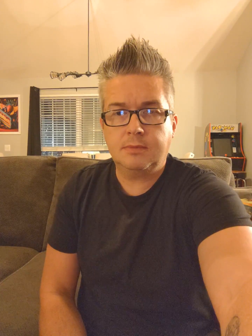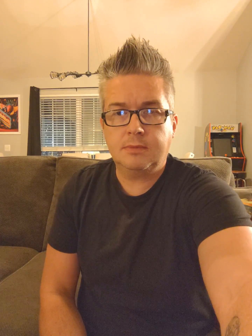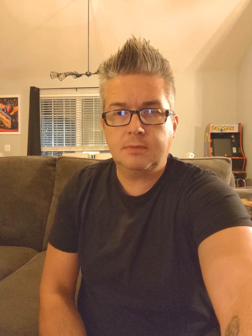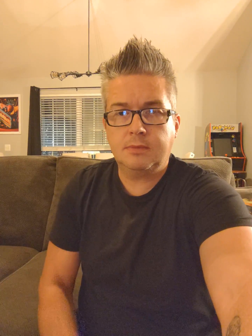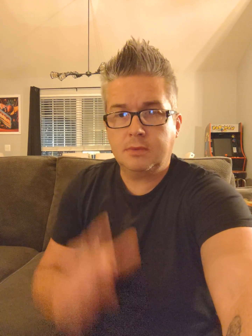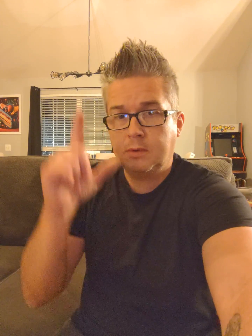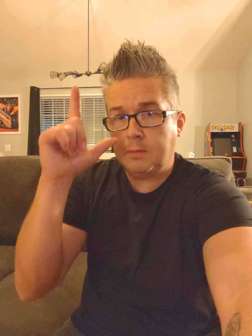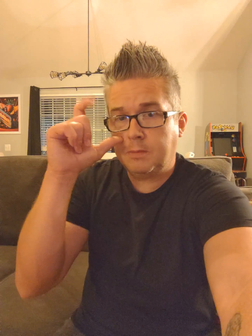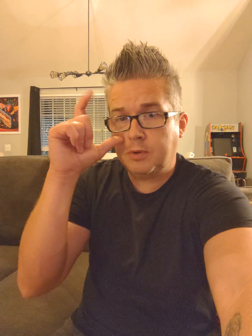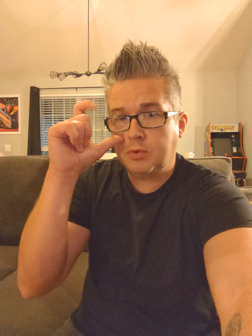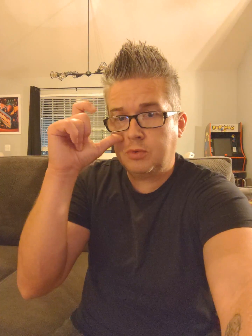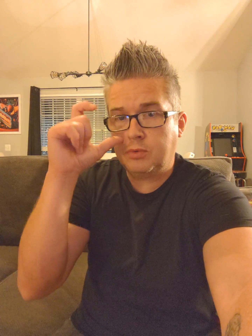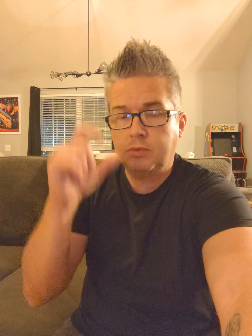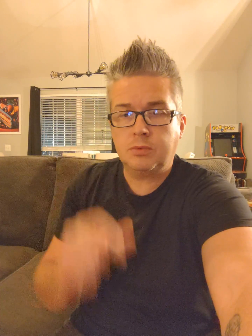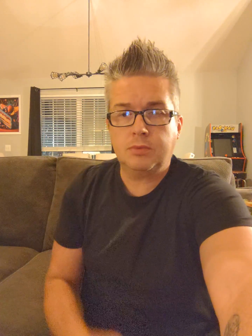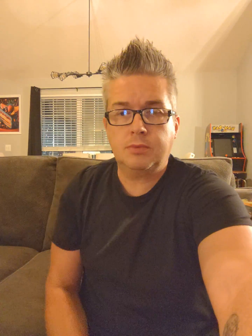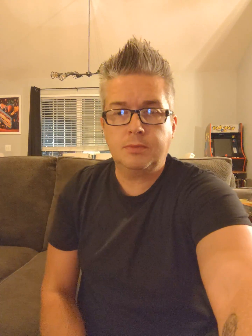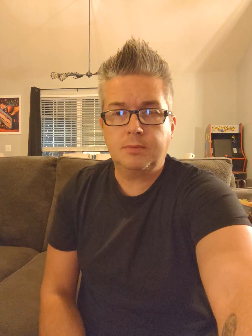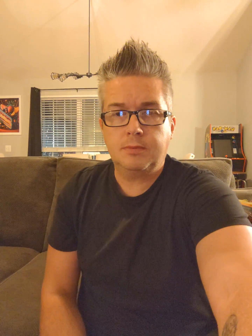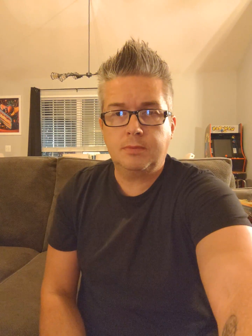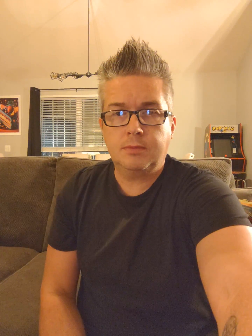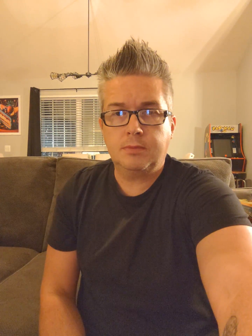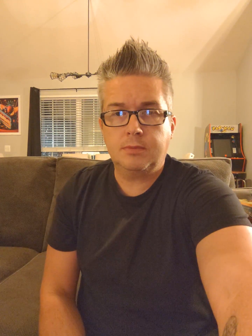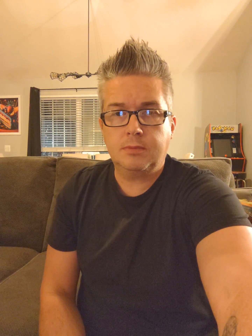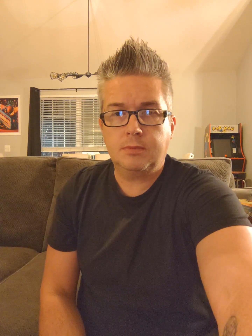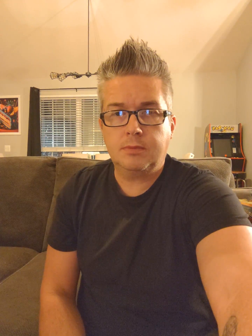camera